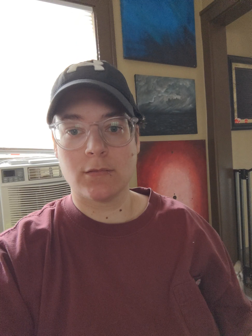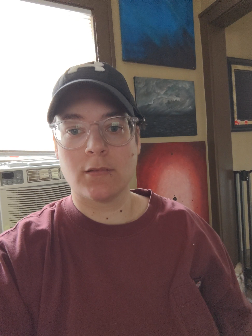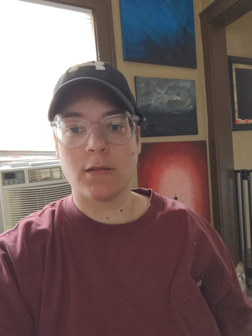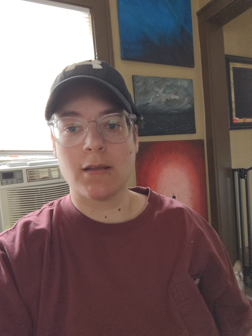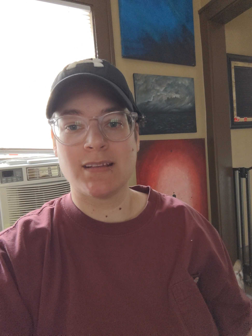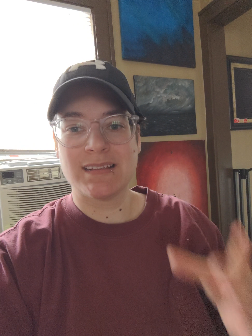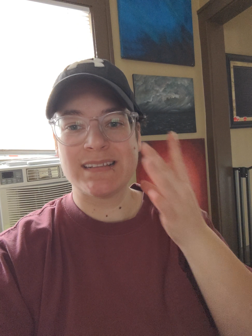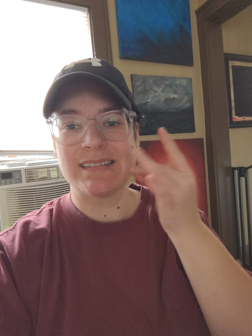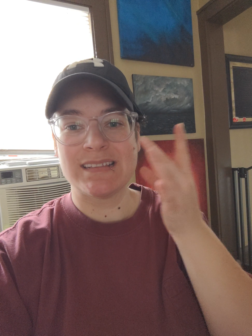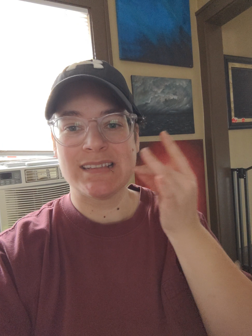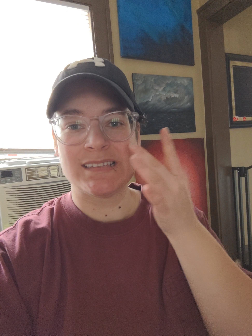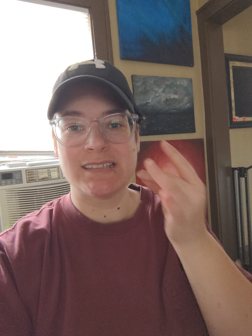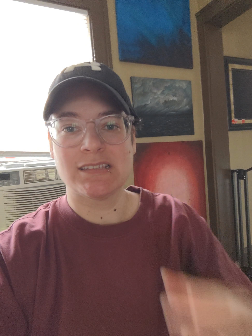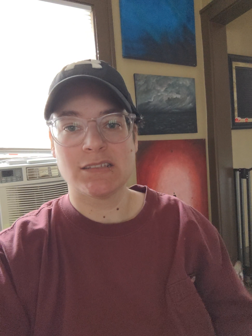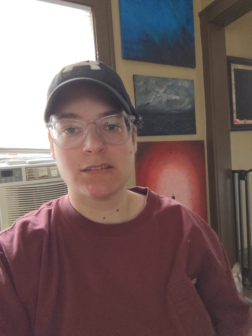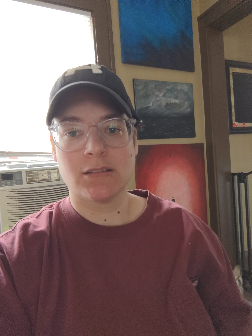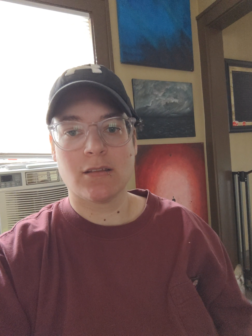kitty